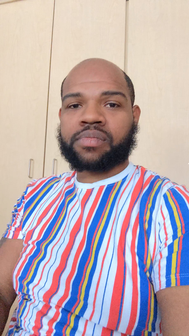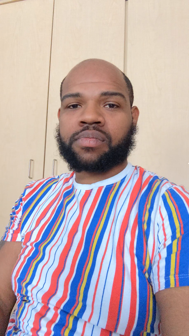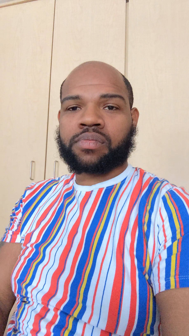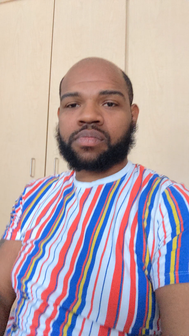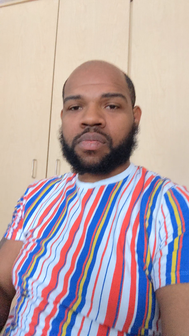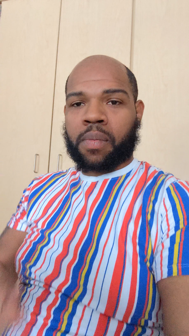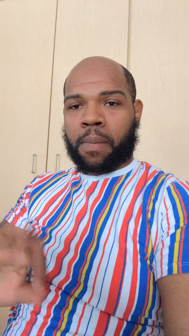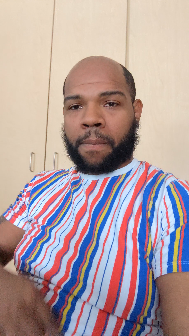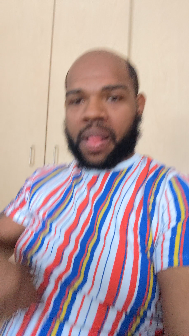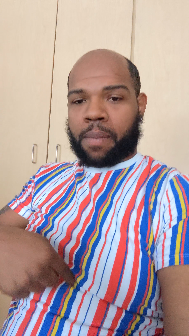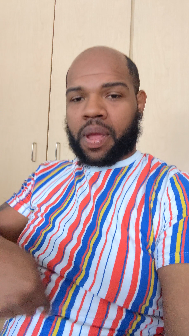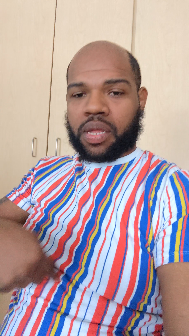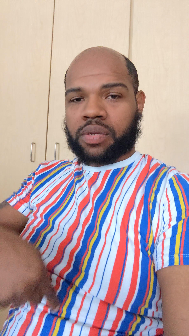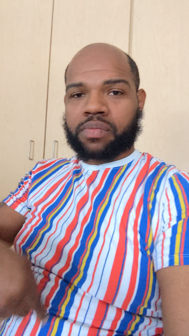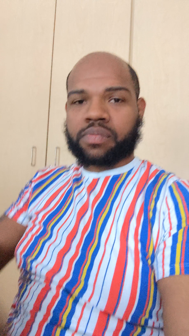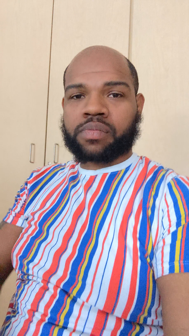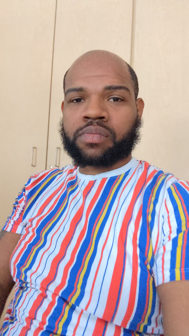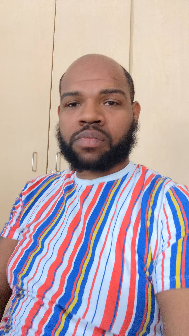belly button